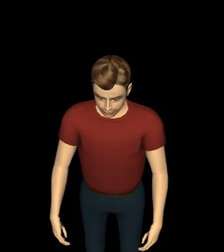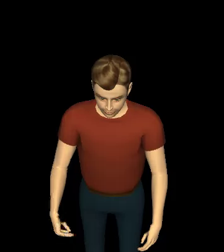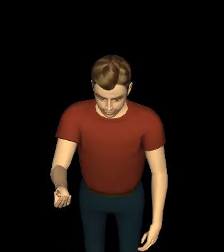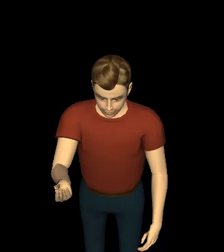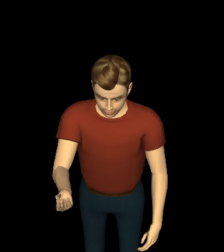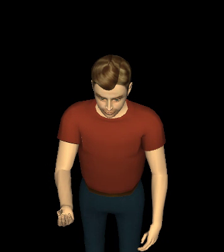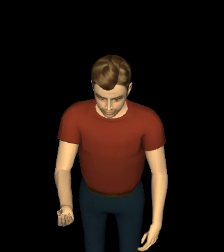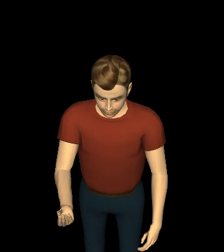طفل